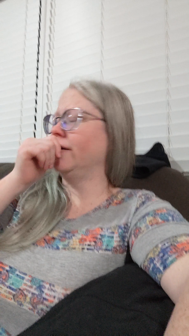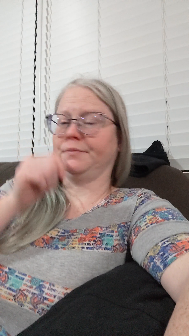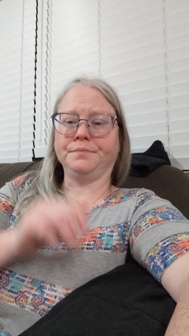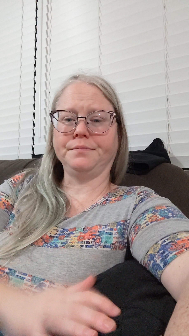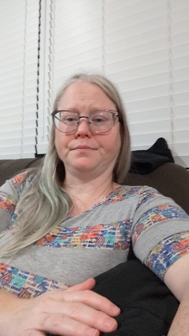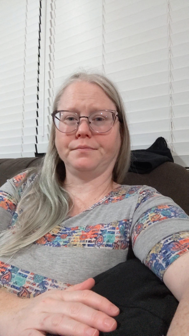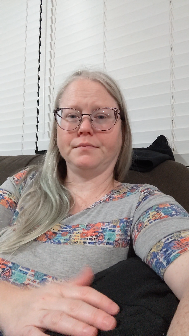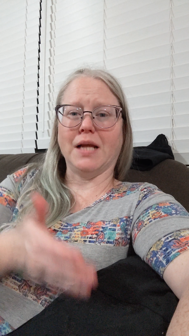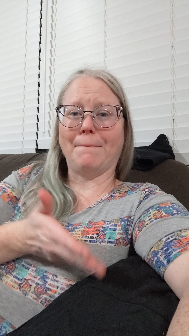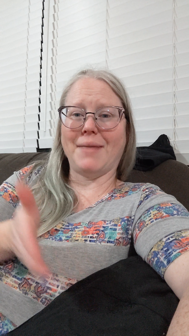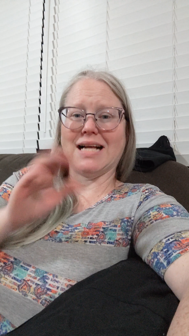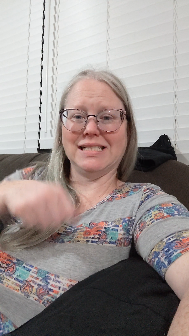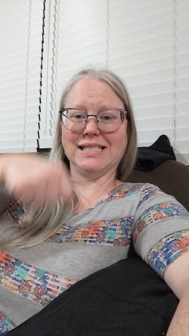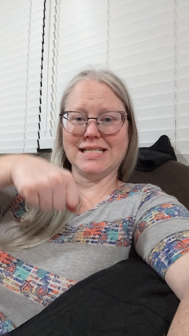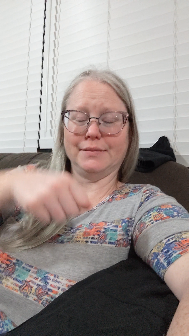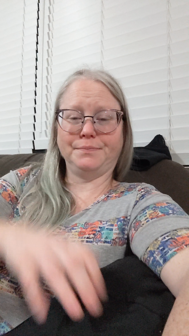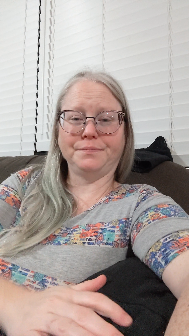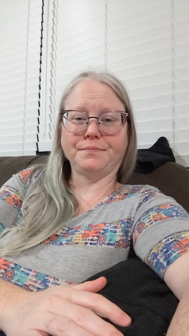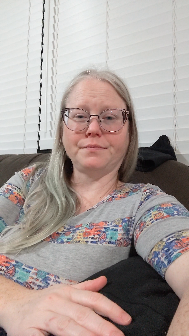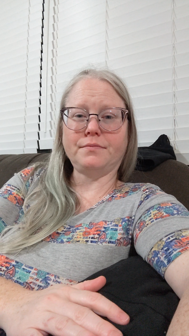basket